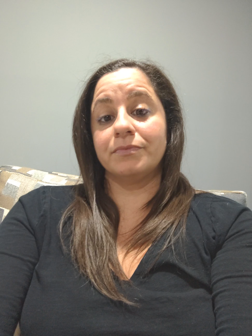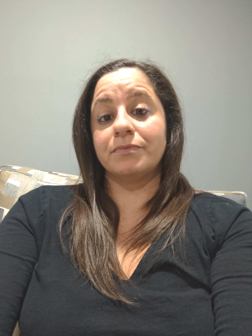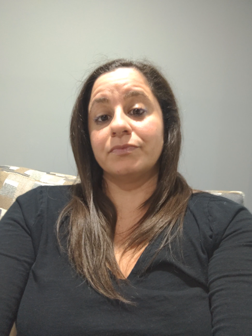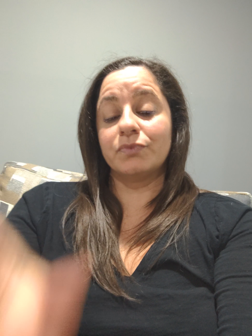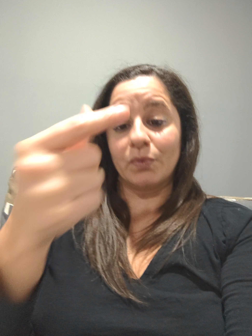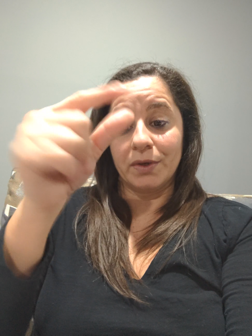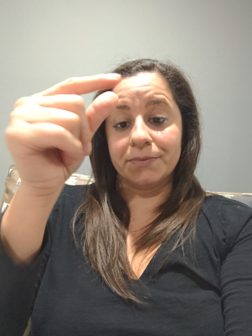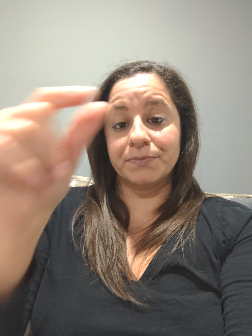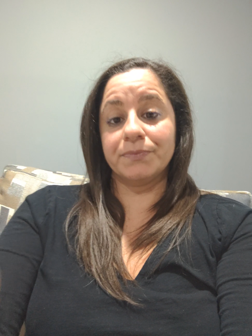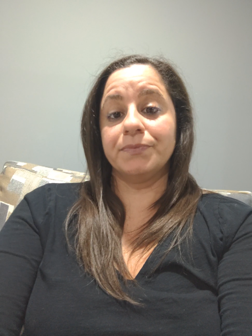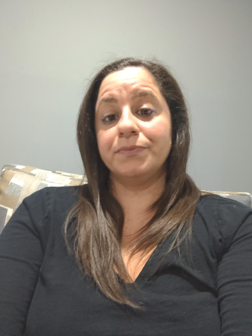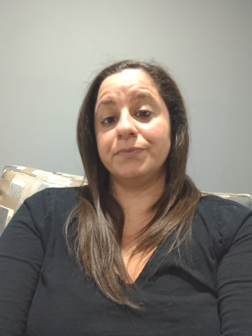green